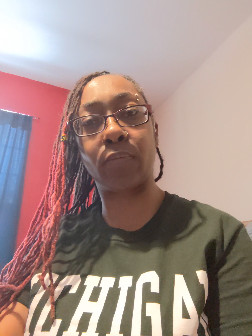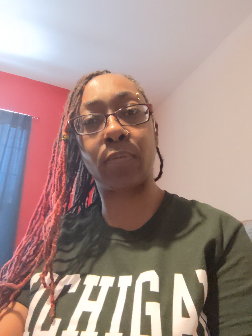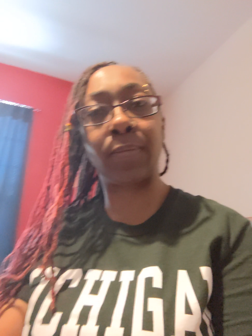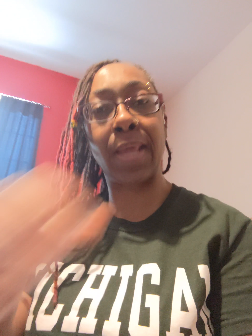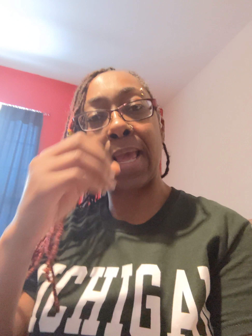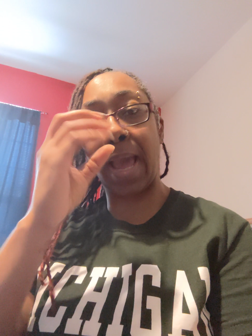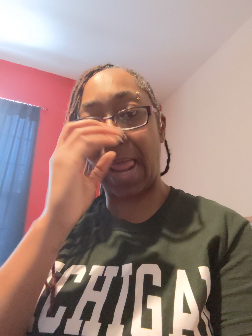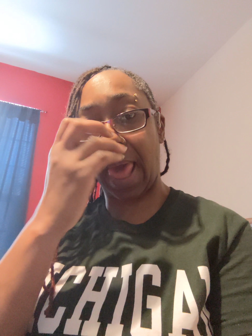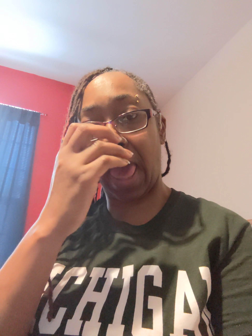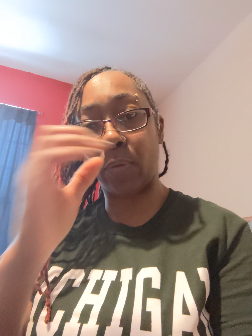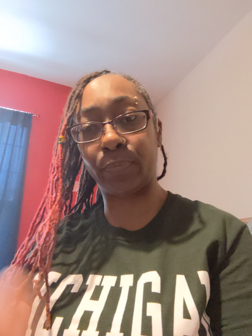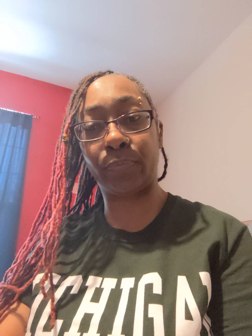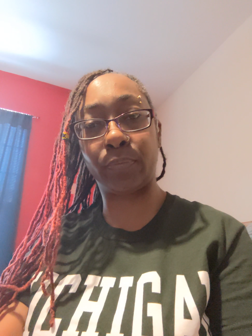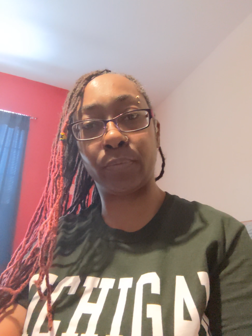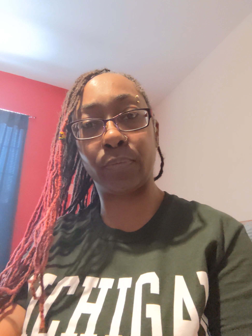clown